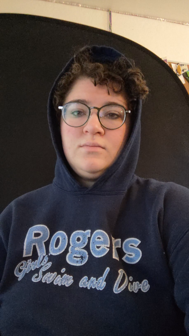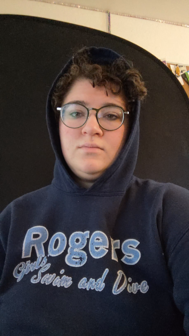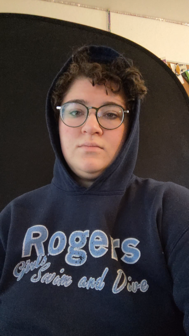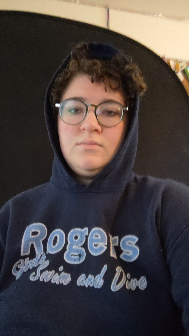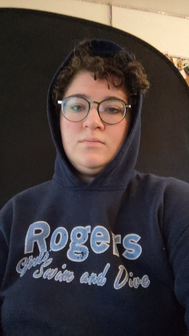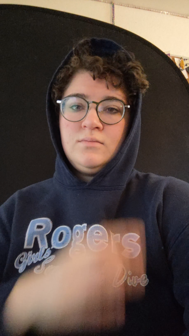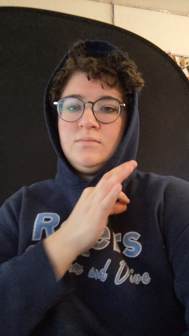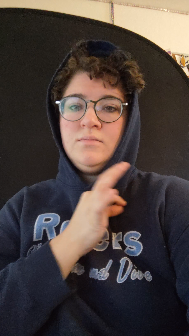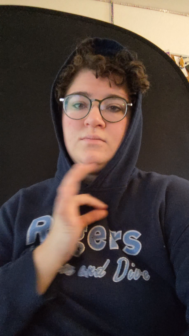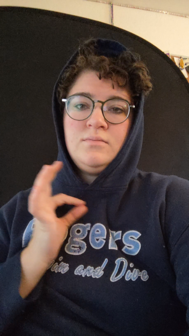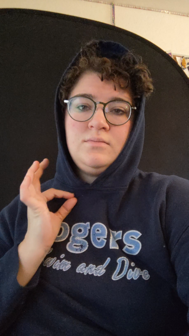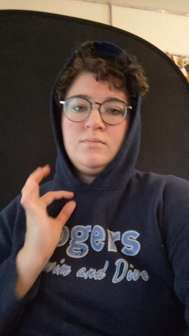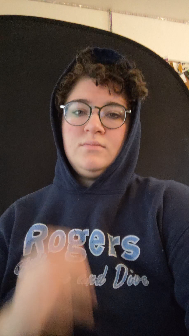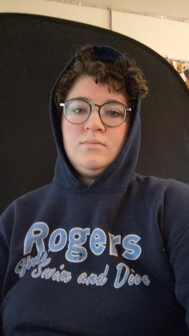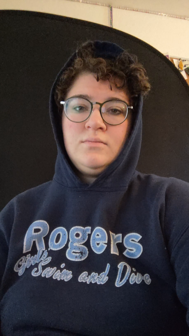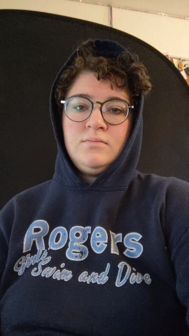beads